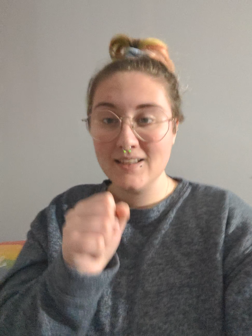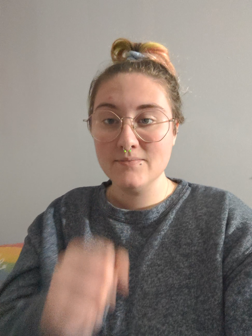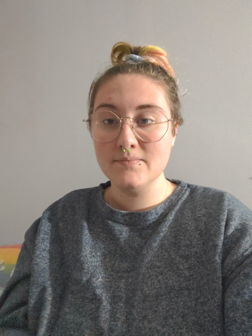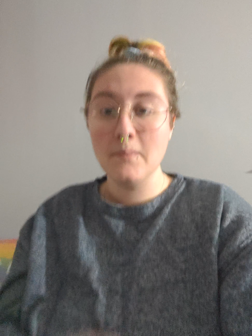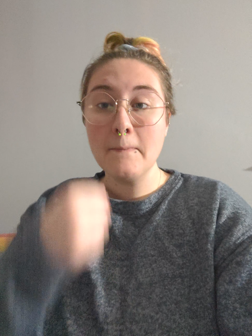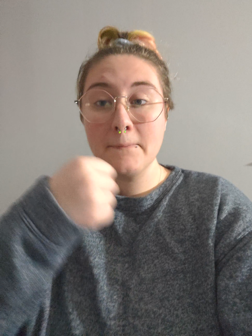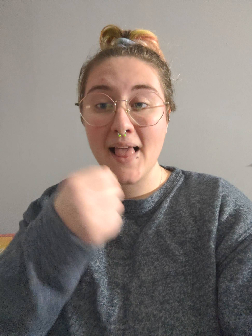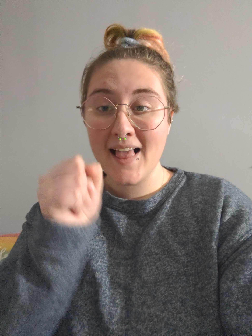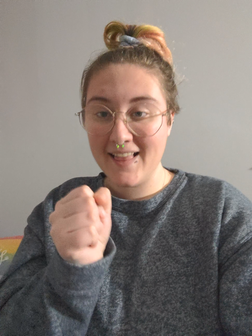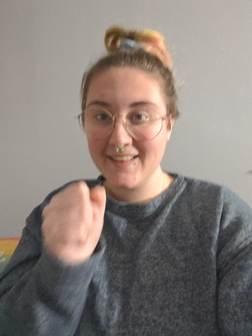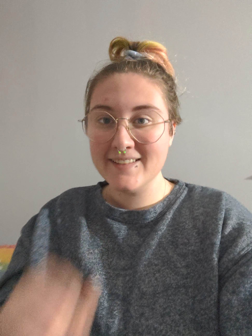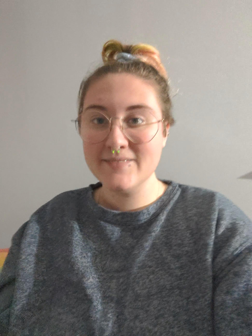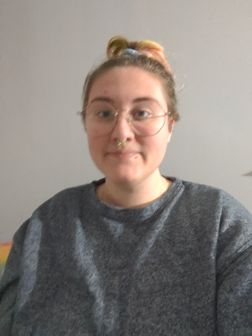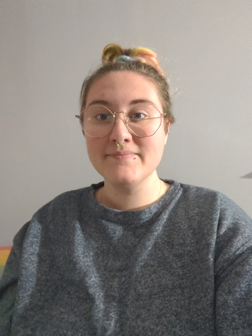make